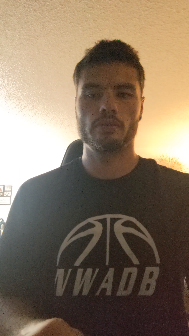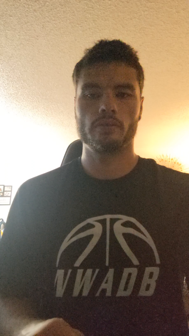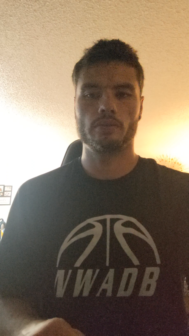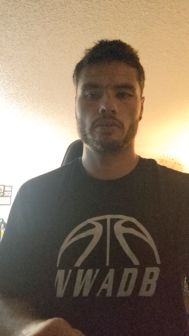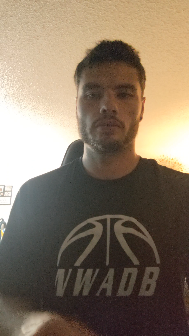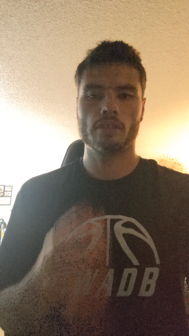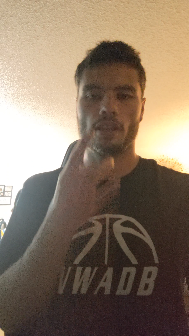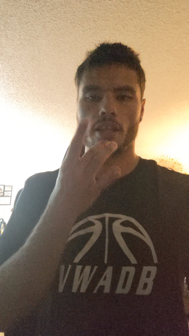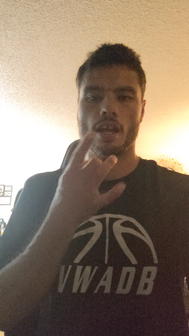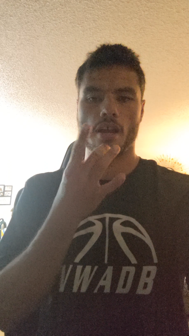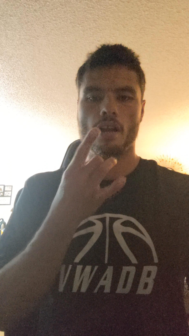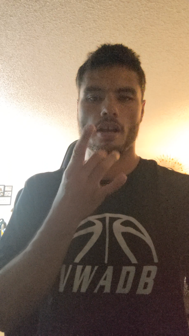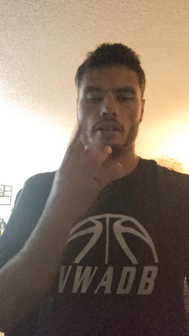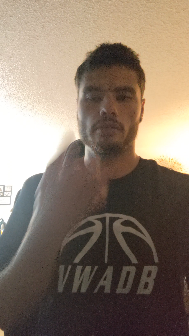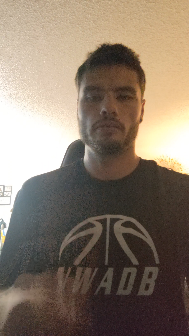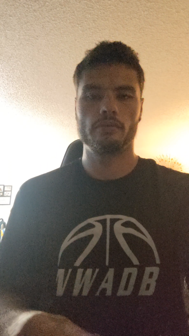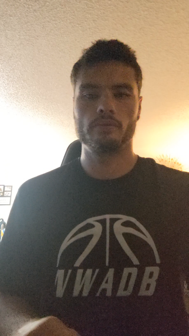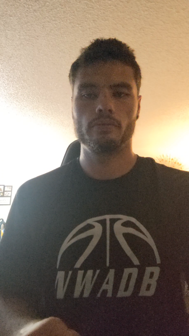light bulb